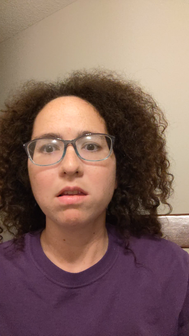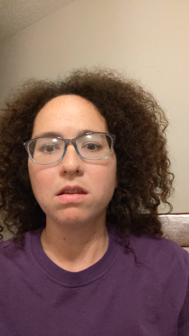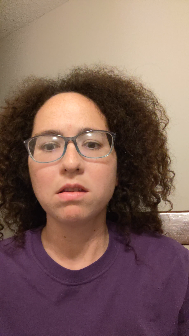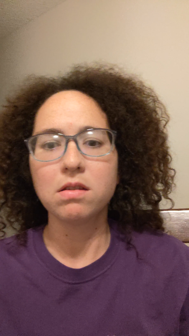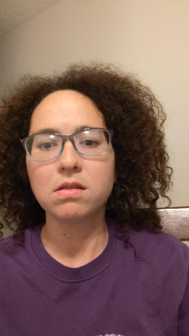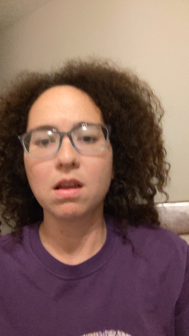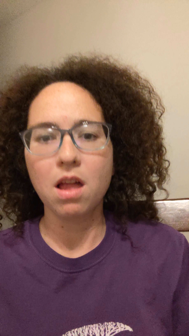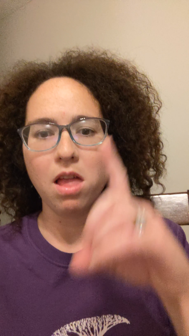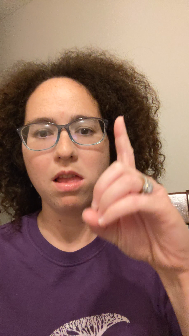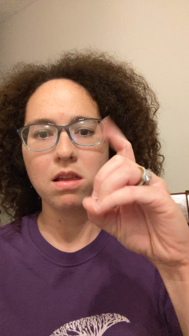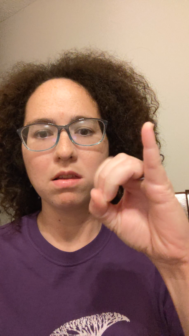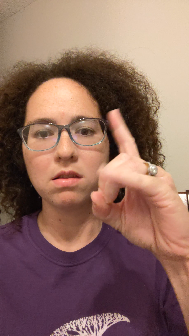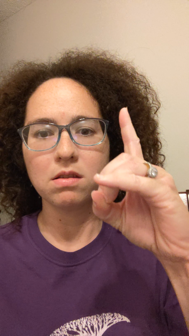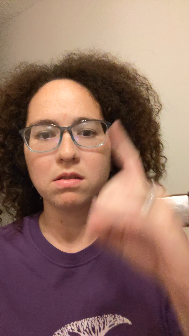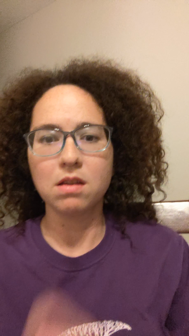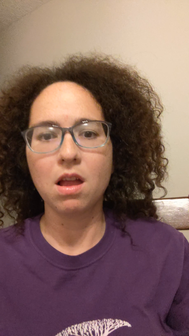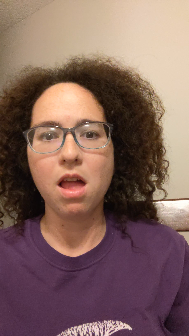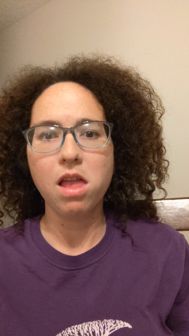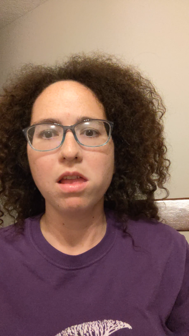did